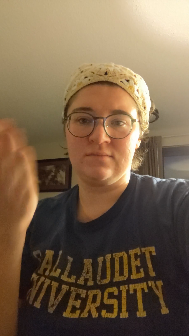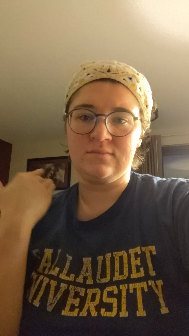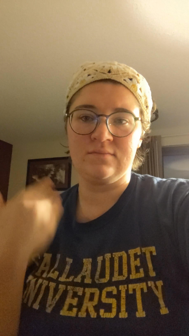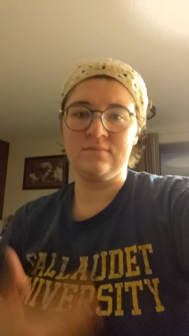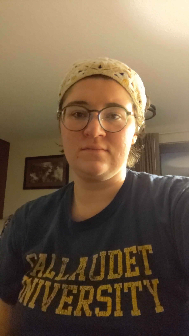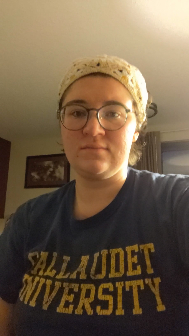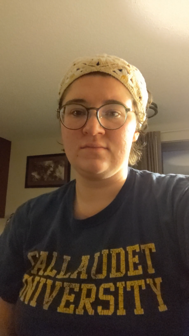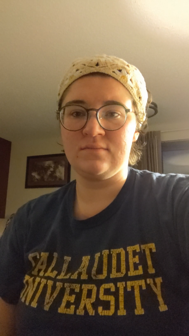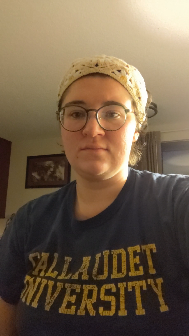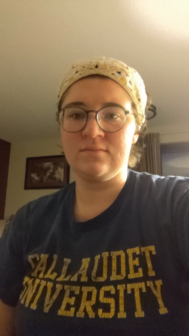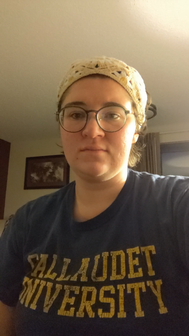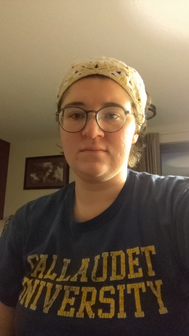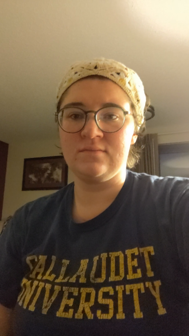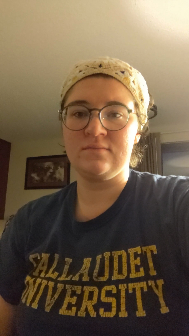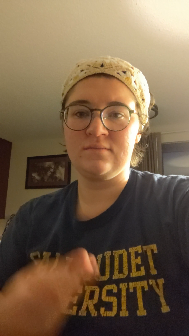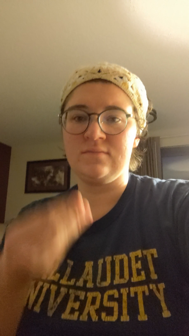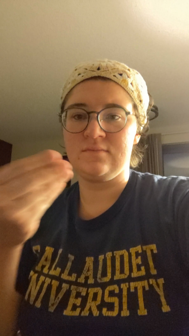buy